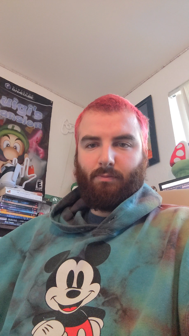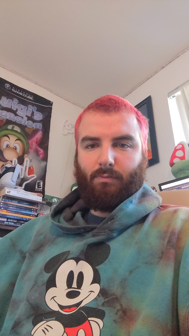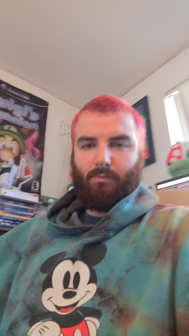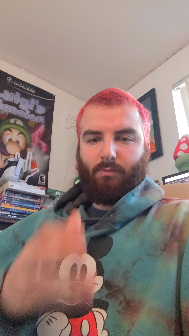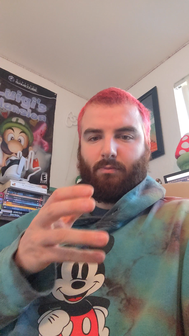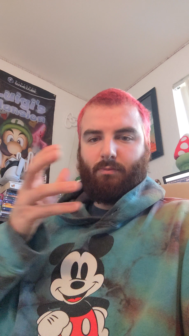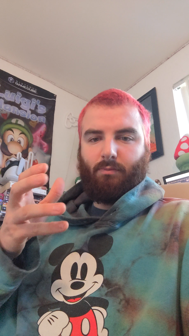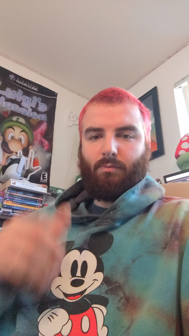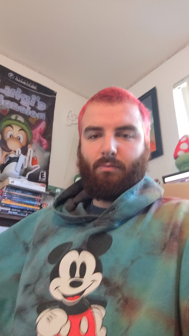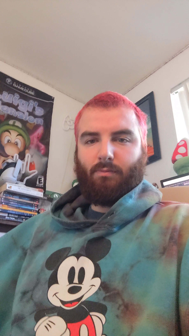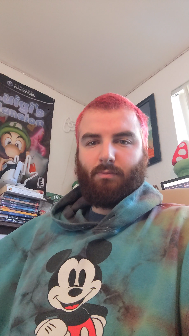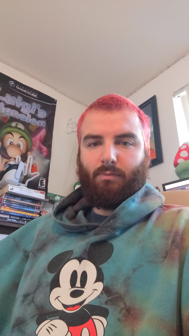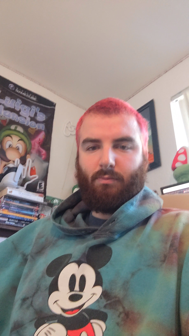much